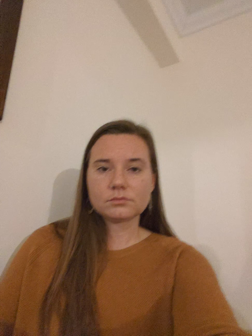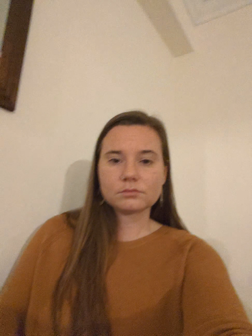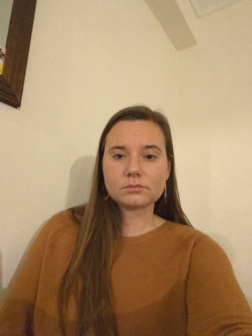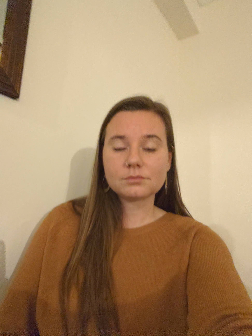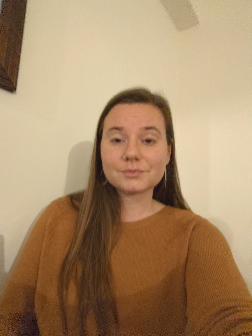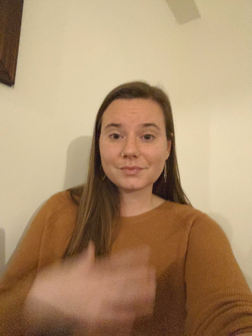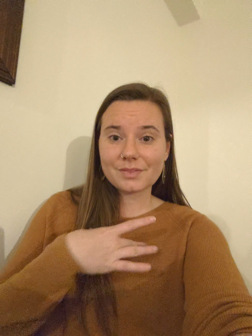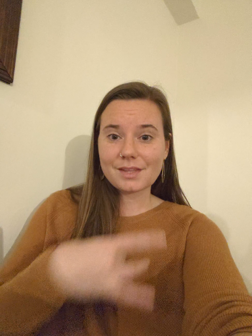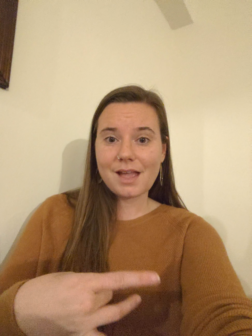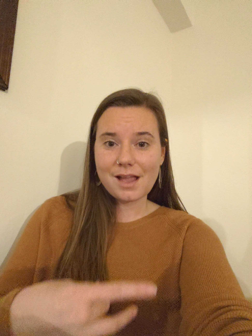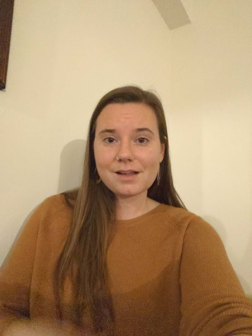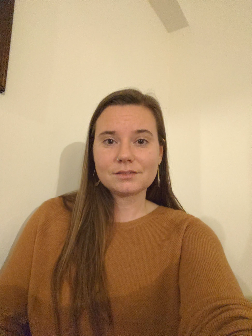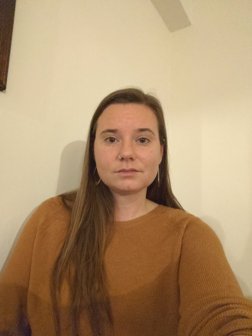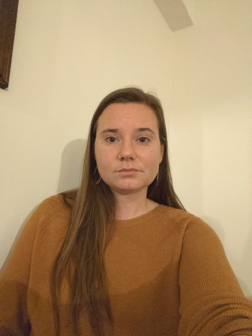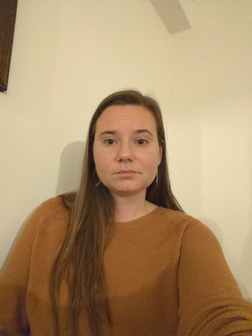like